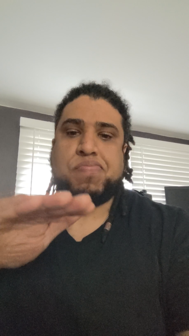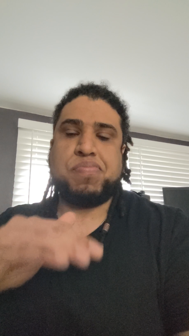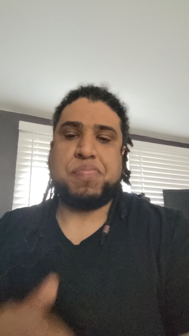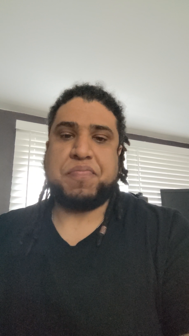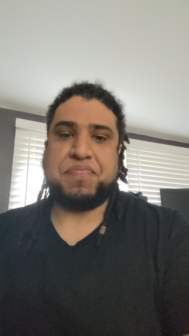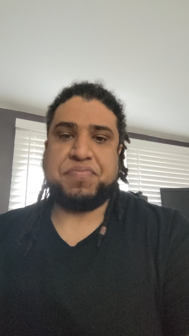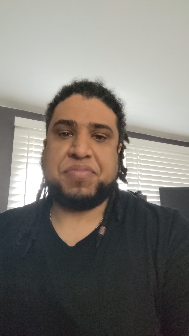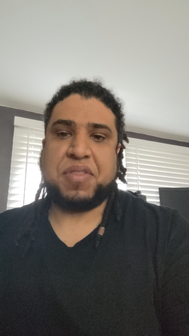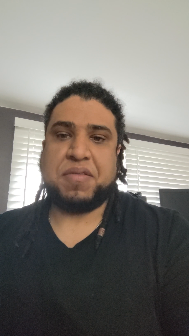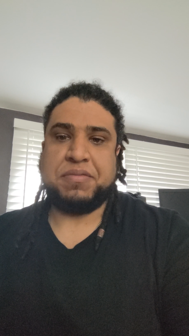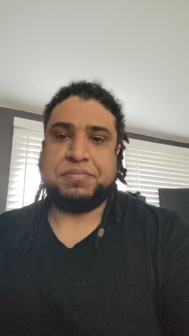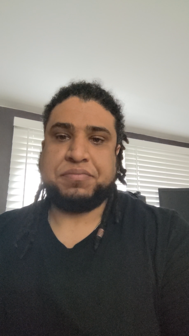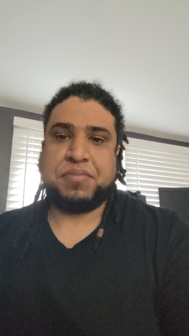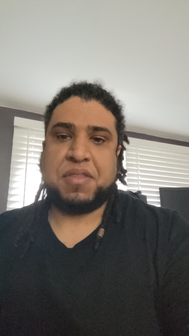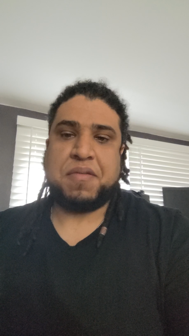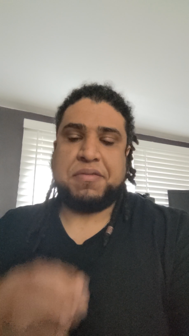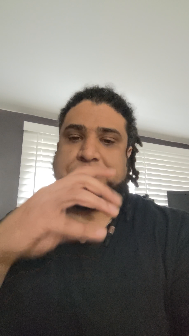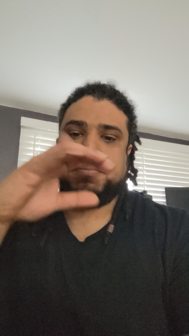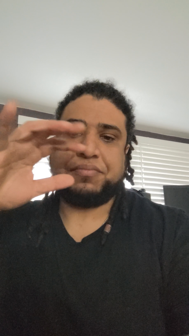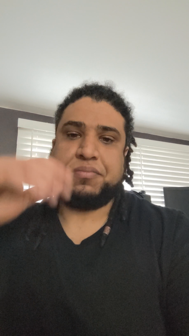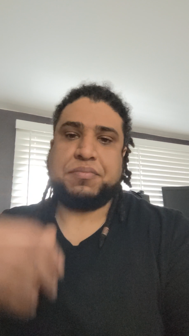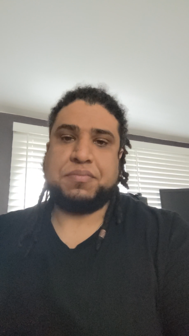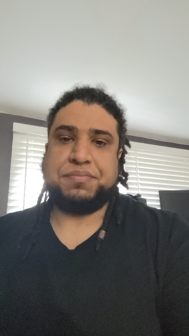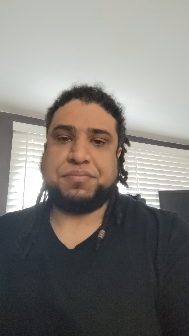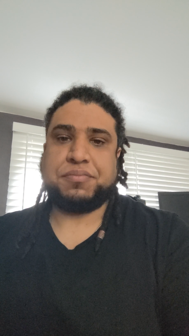bubbles